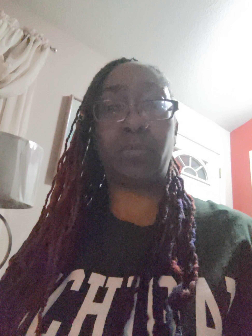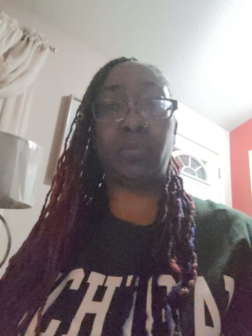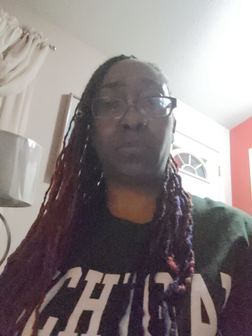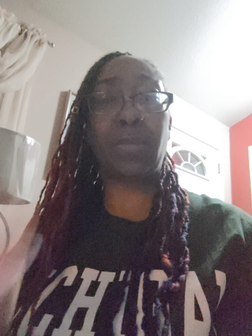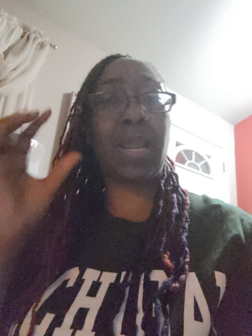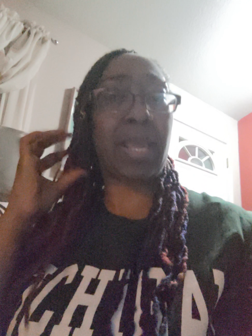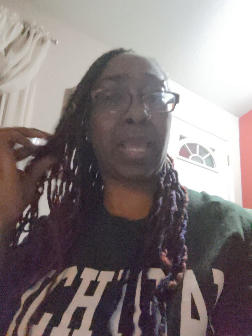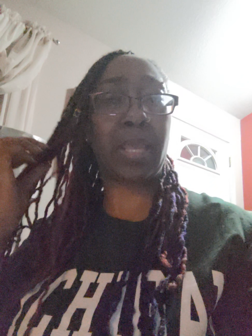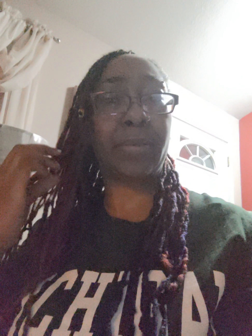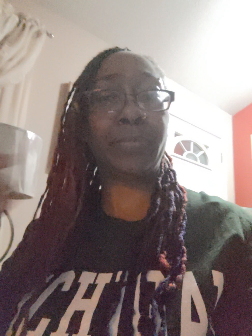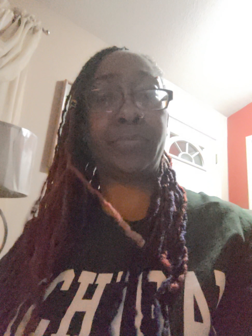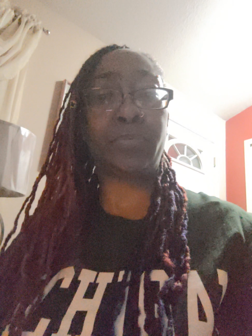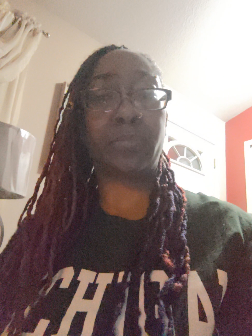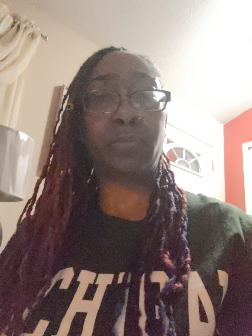hair